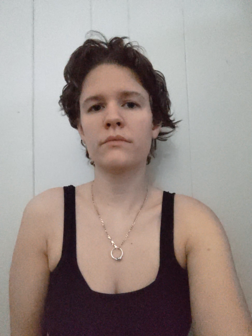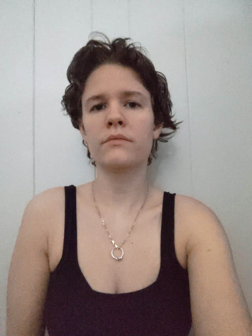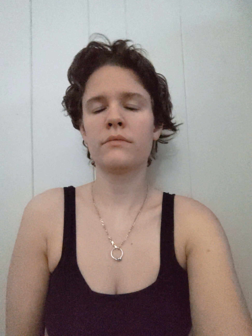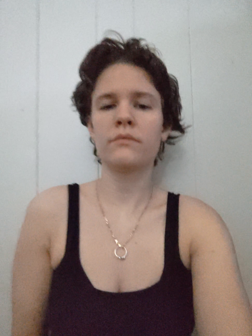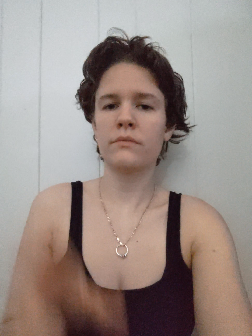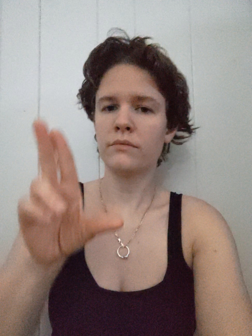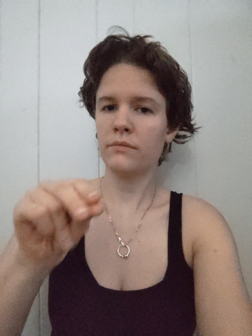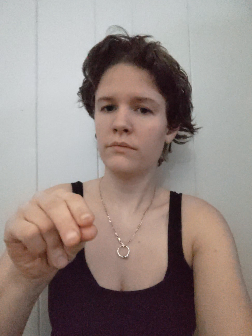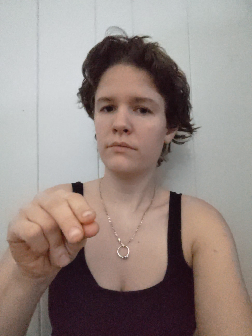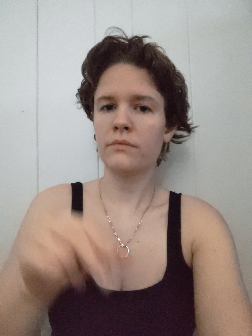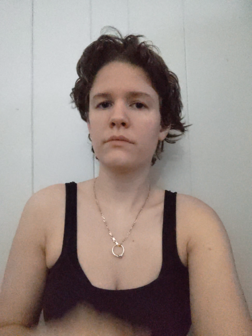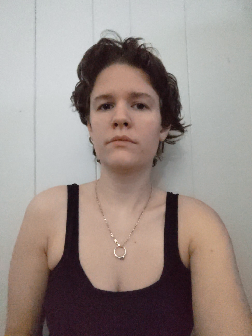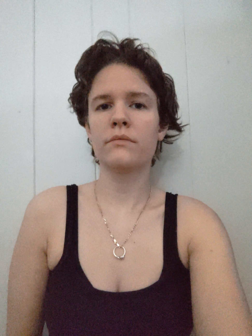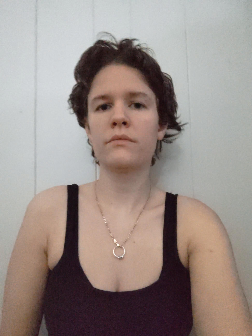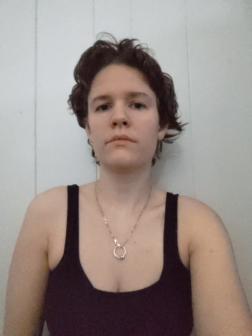no